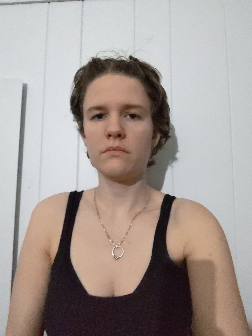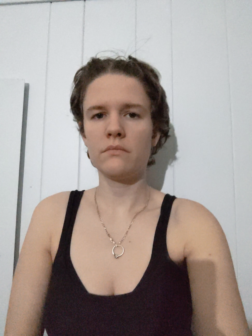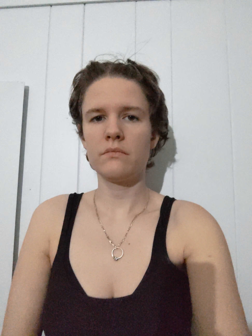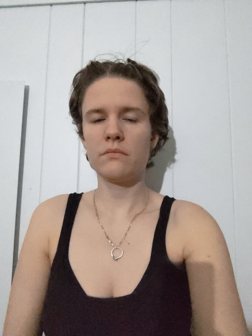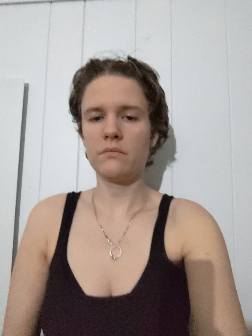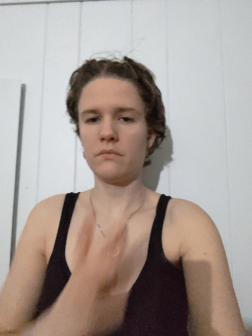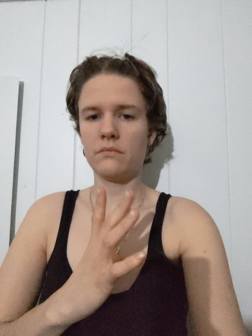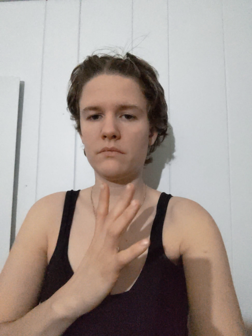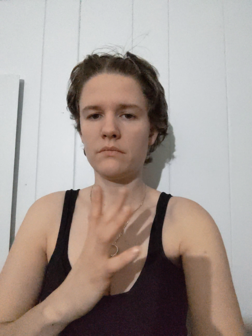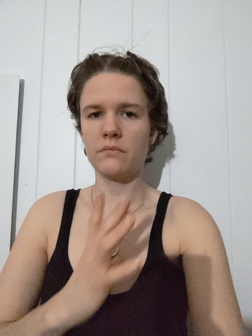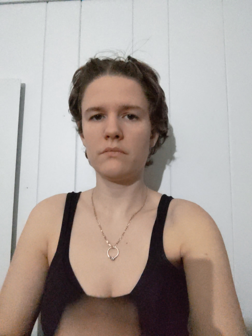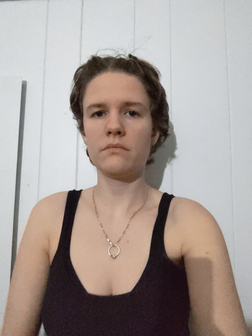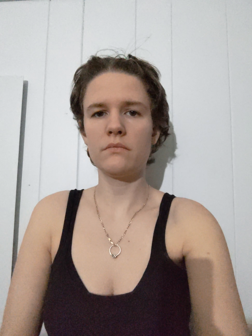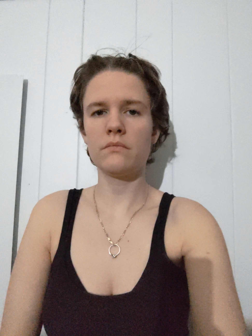fine